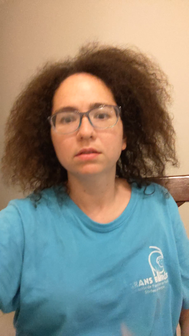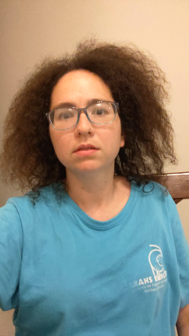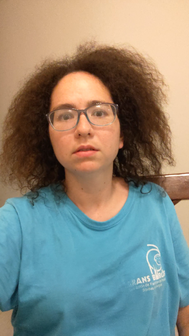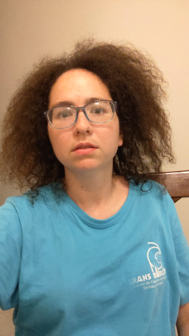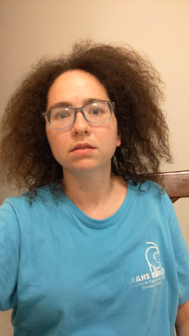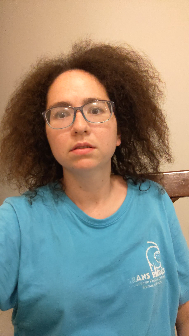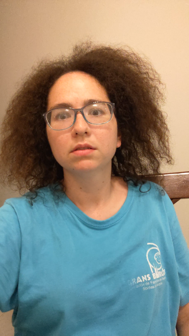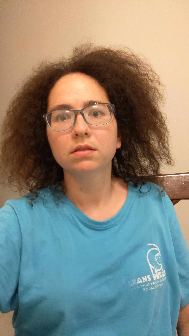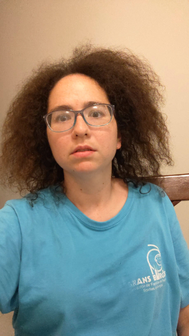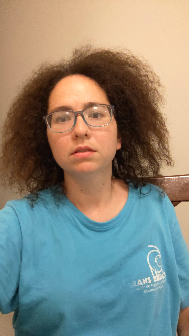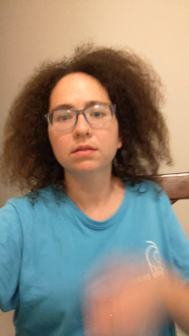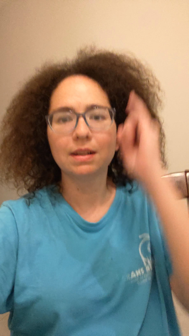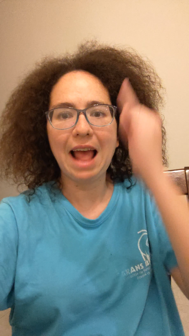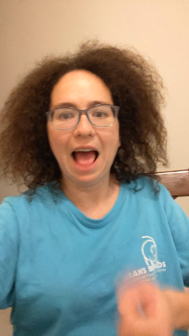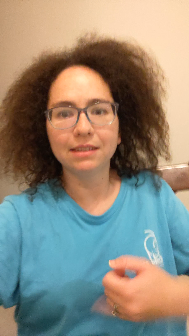last